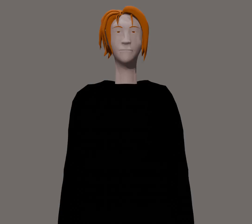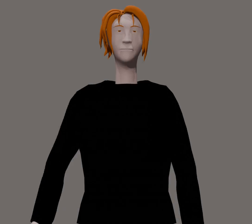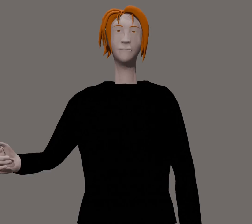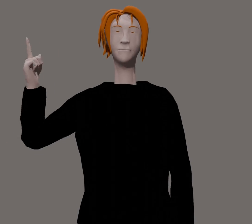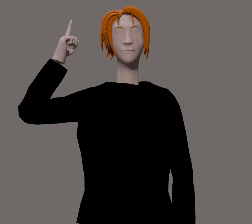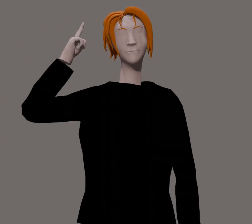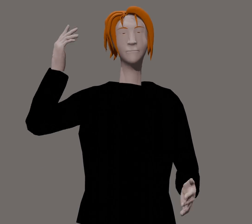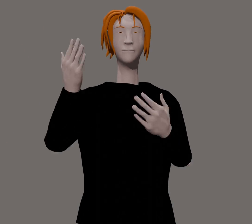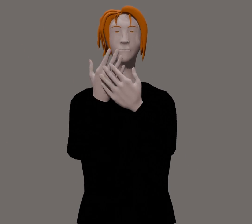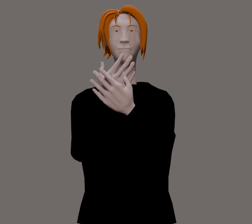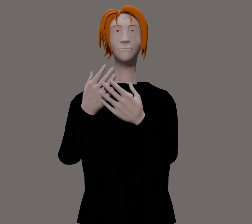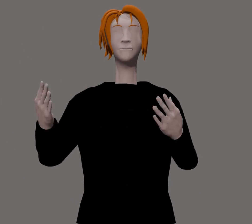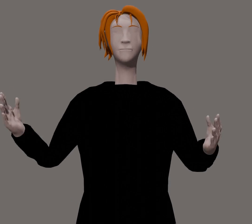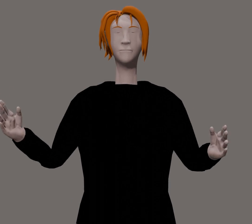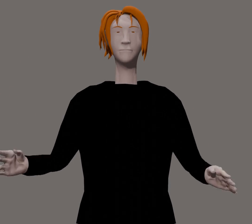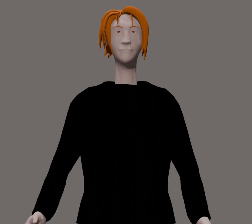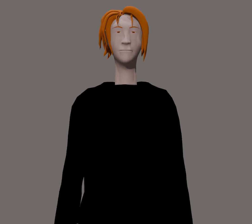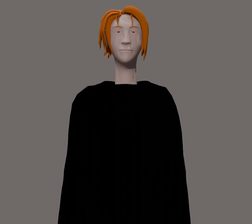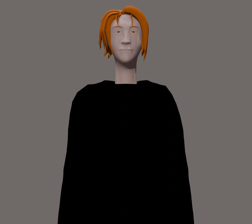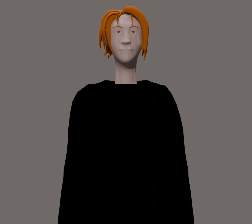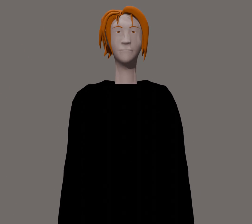Clueless Another